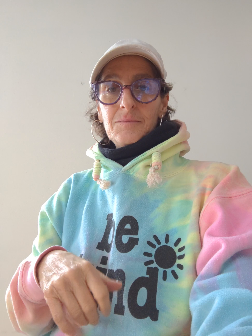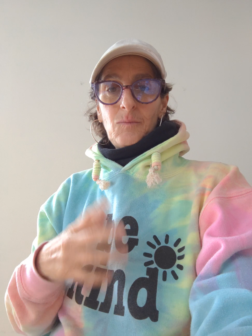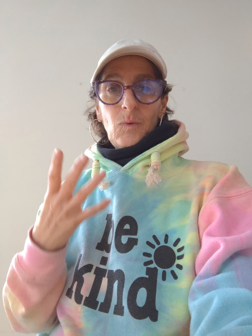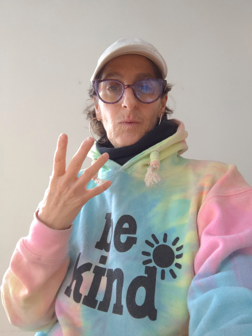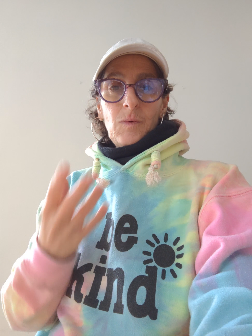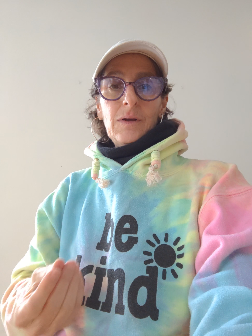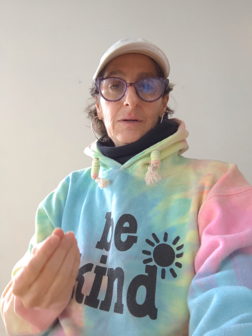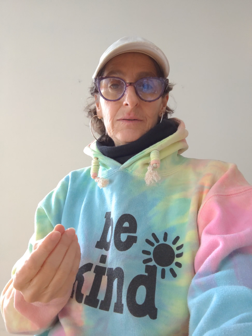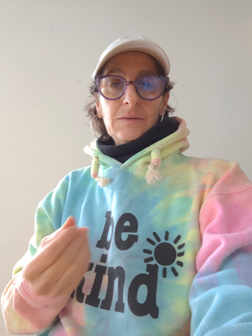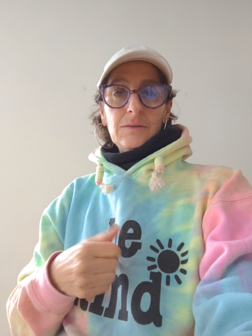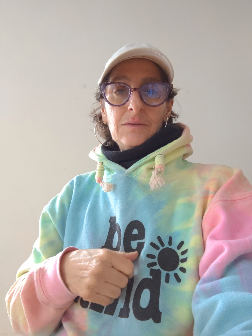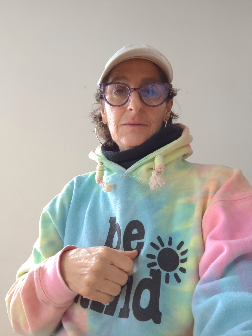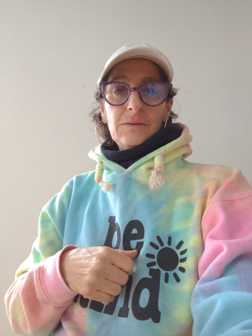wet